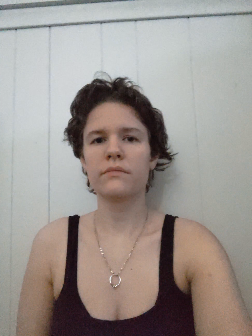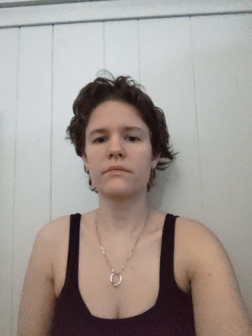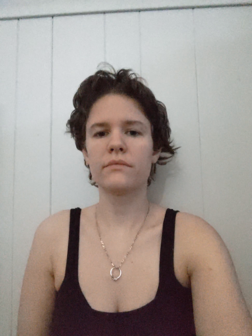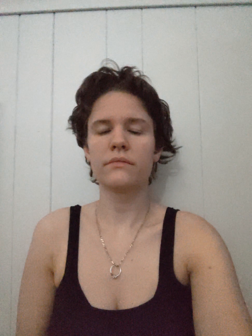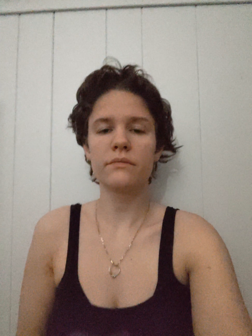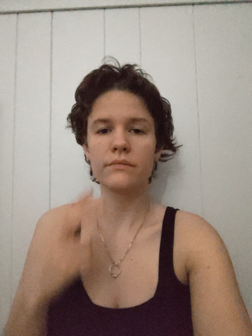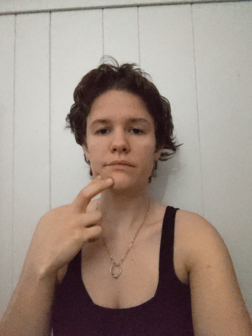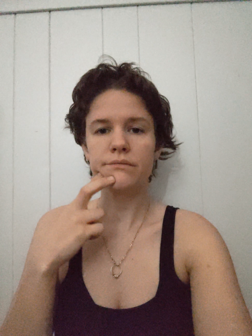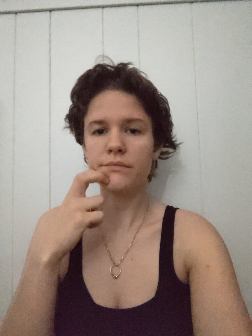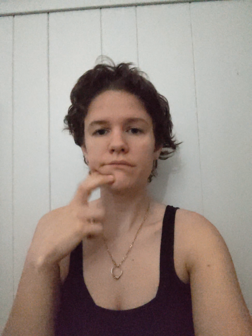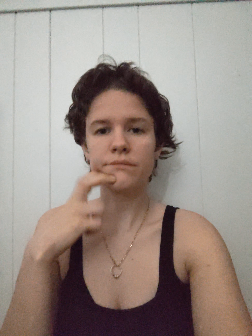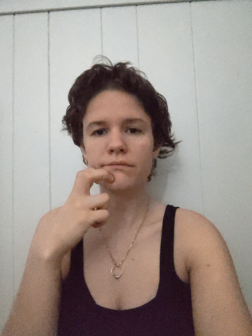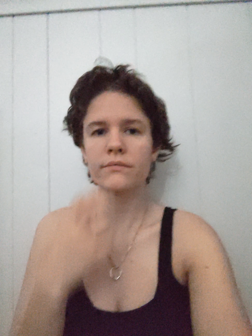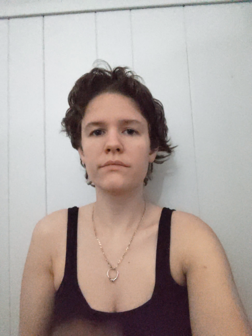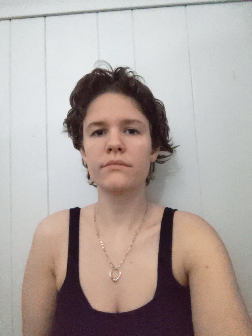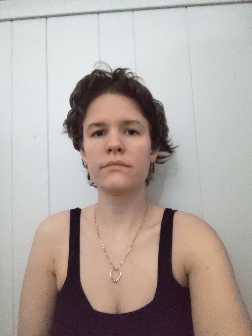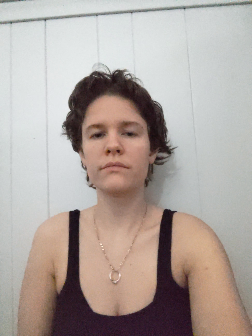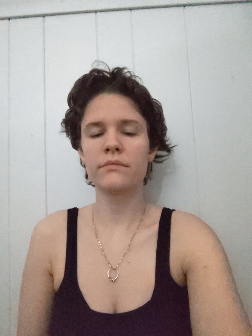gum